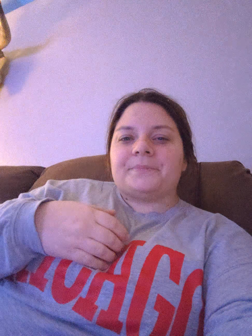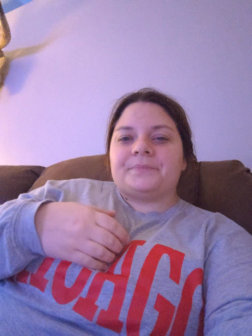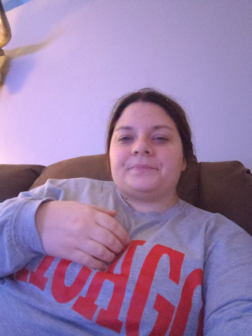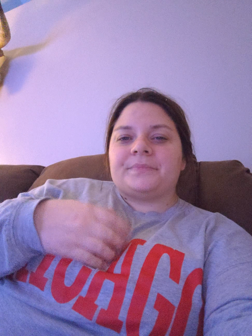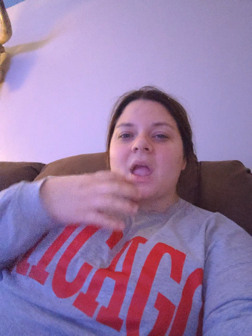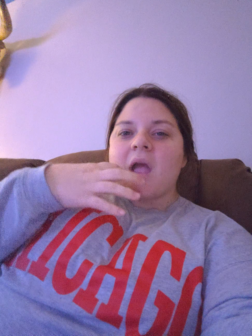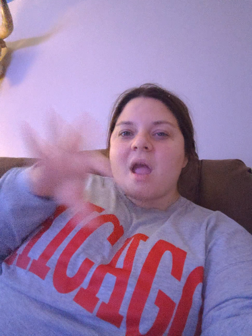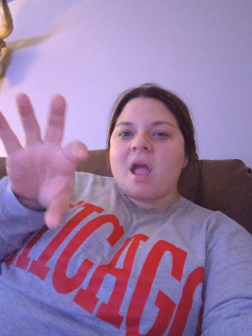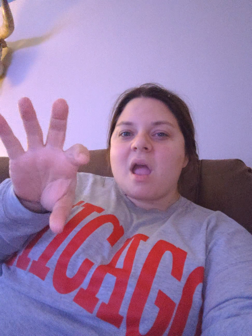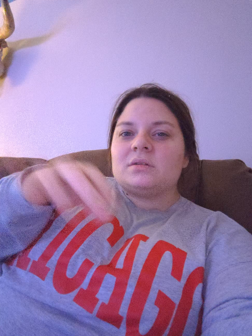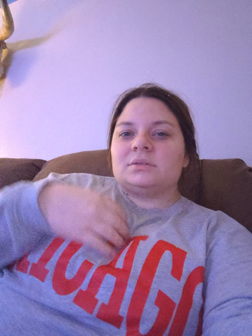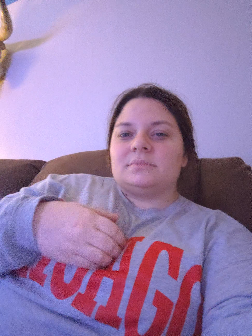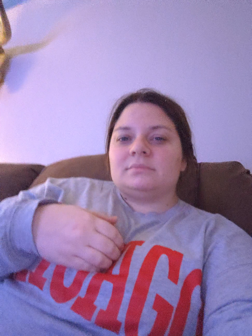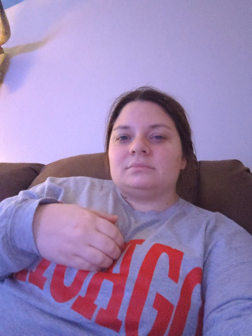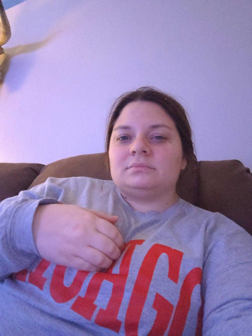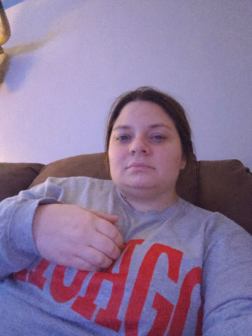hot